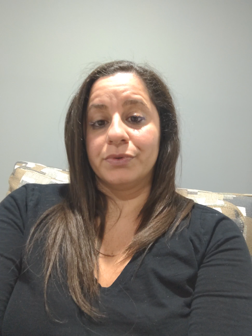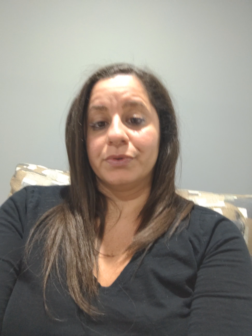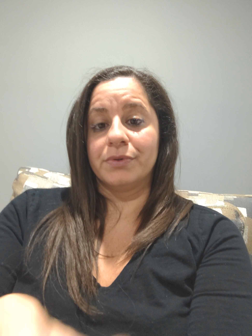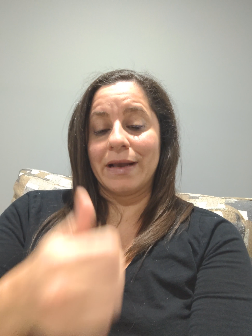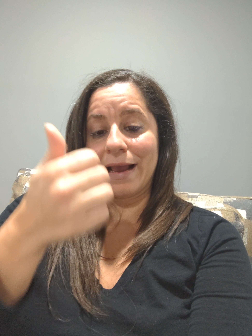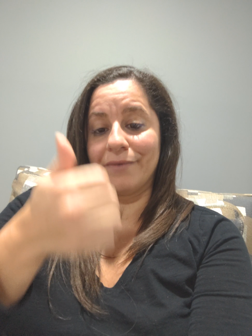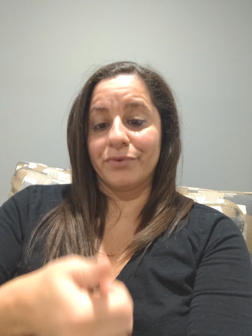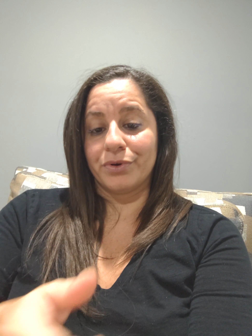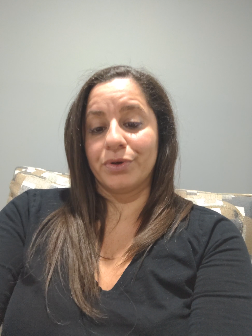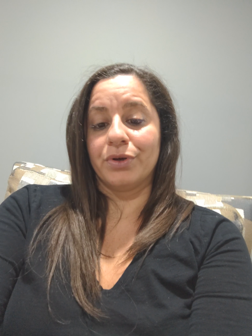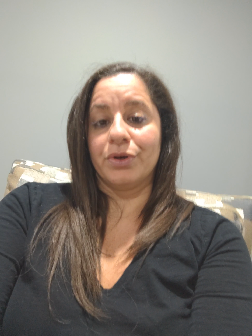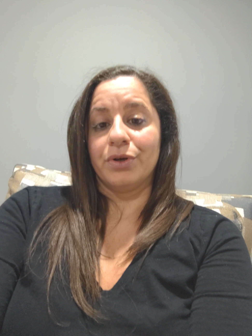every